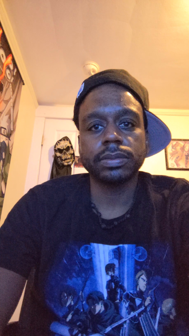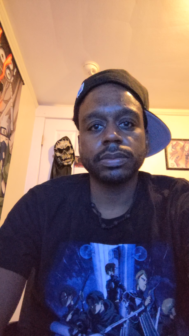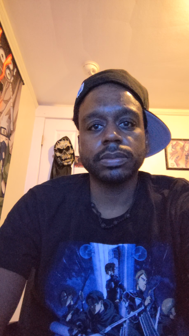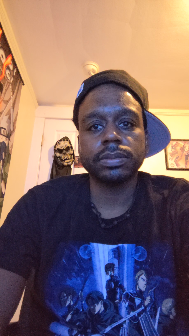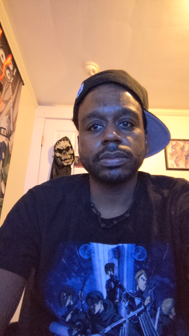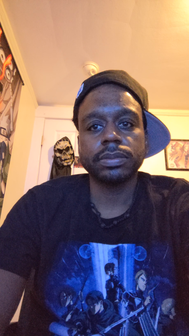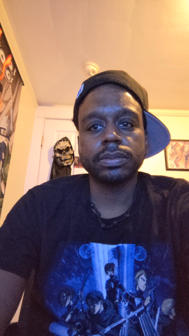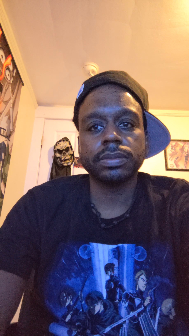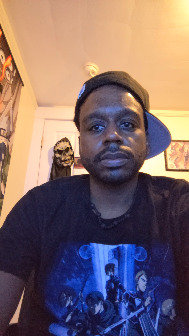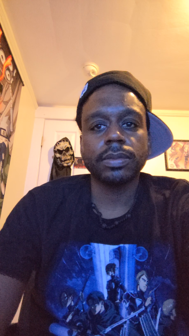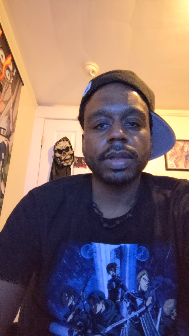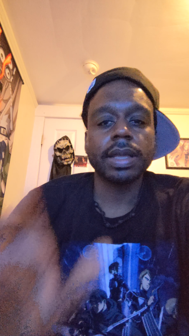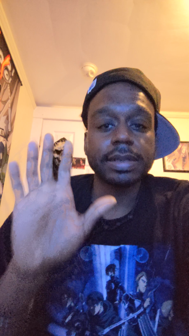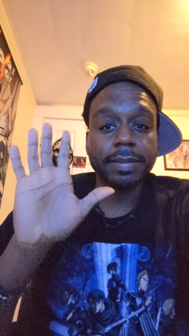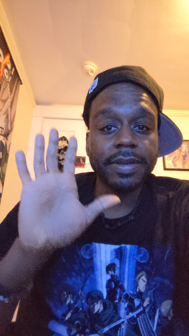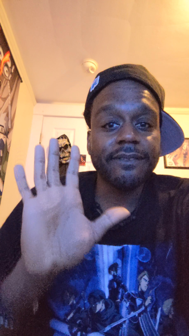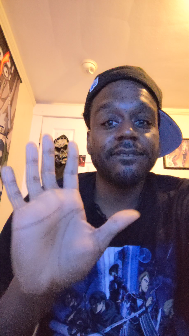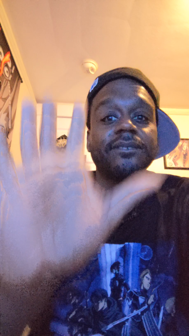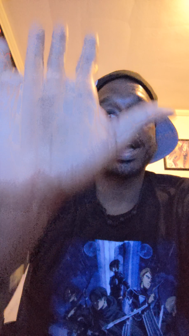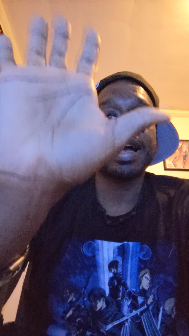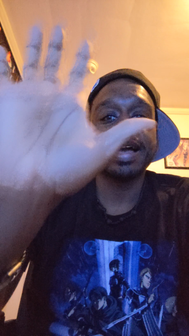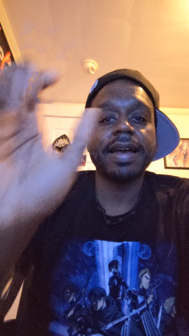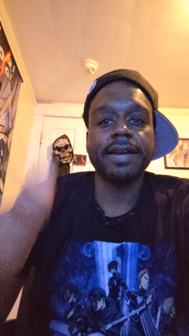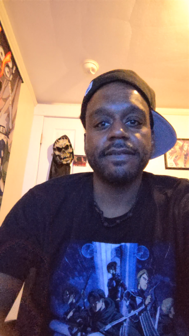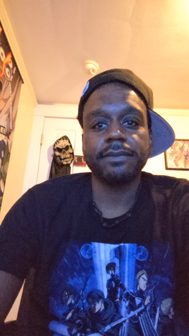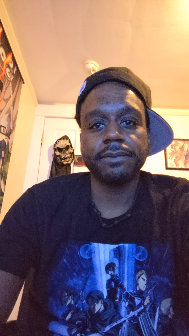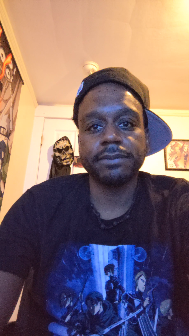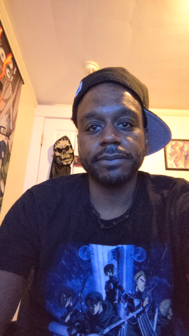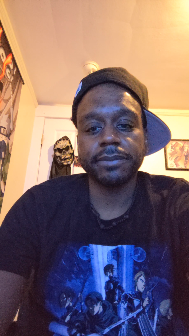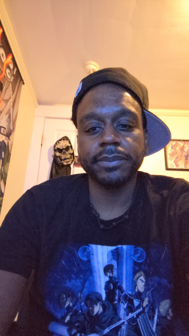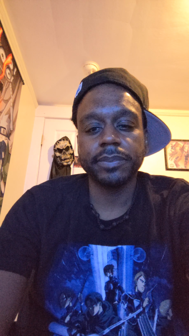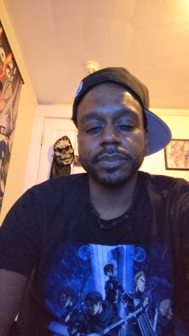give me five